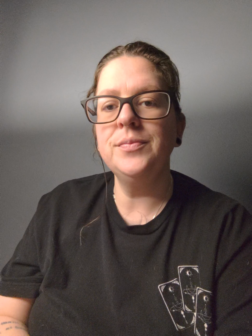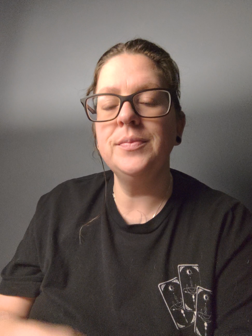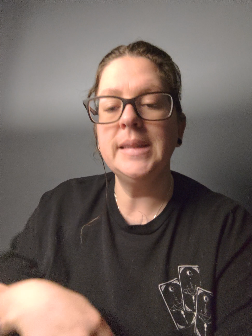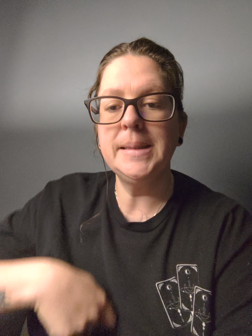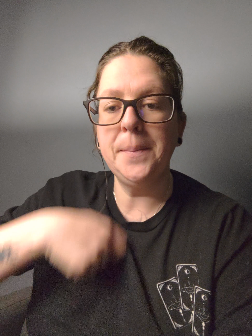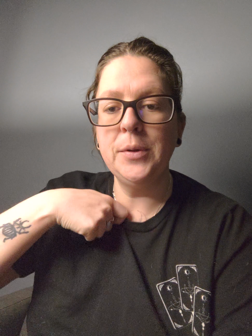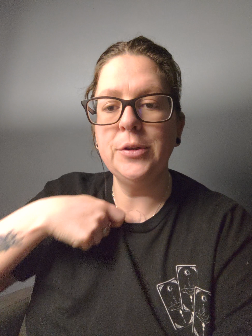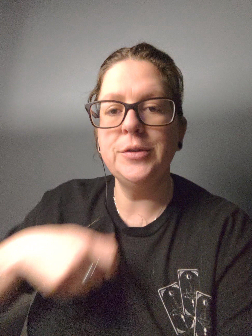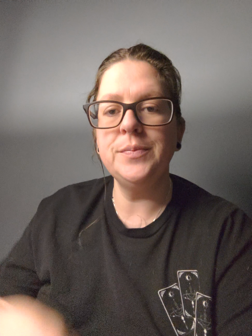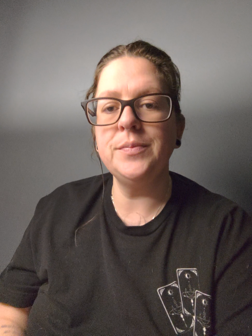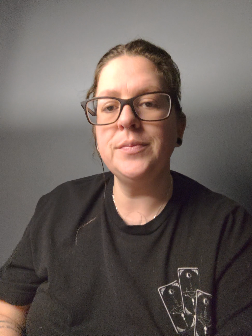zipper